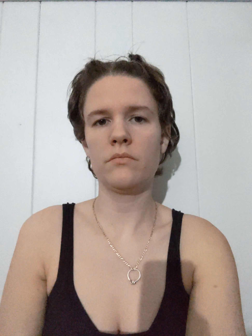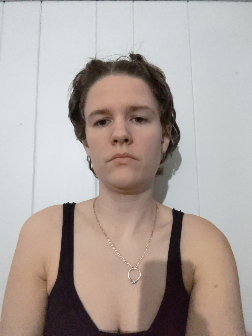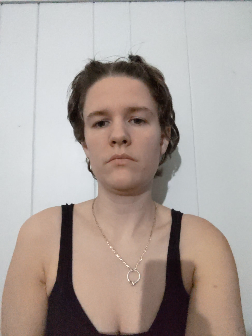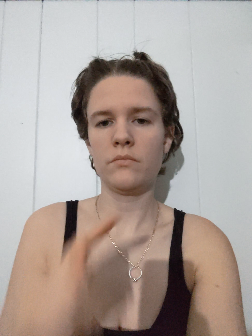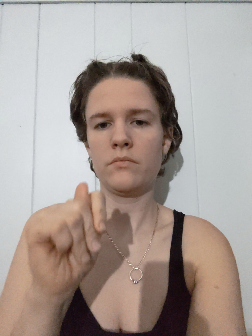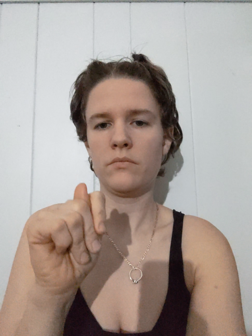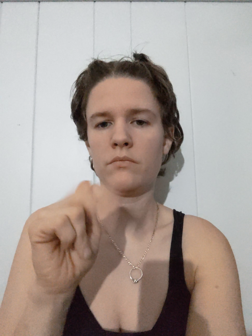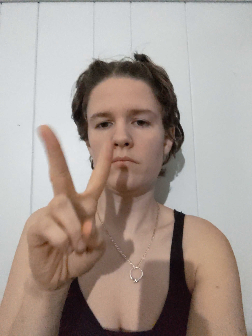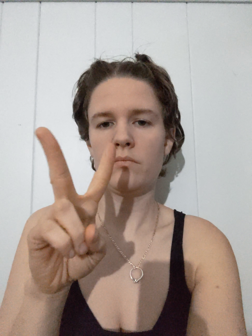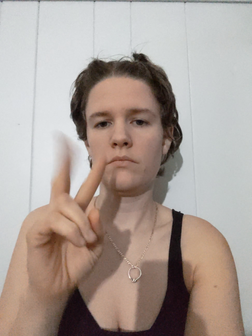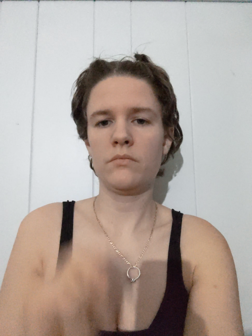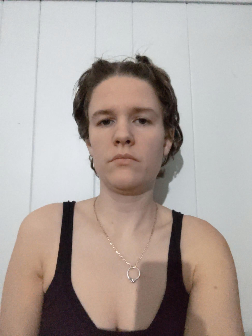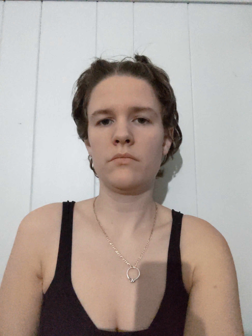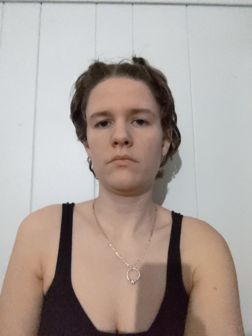TV